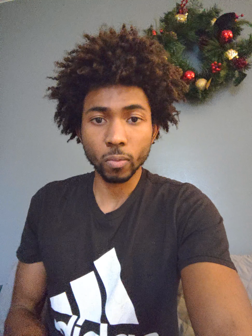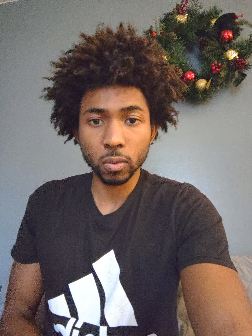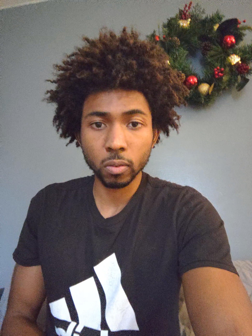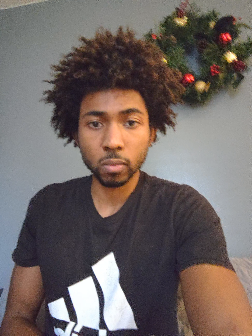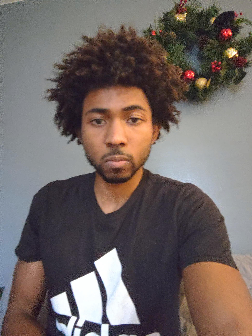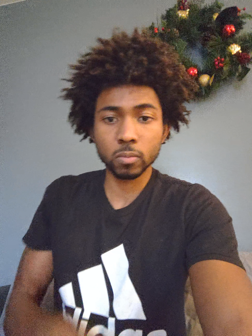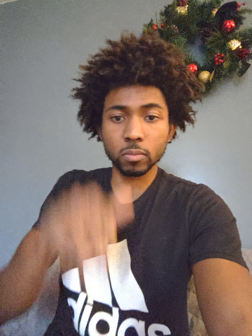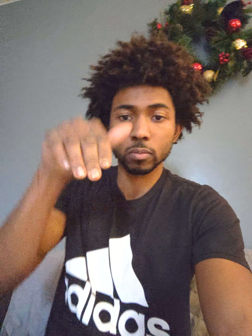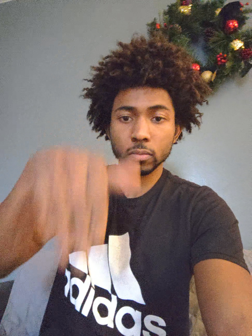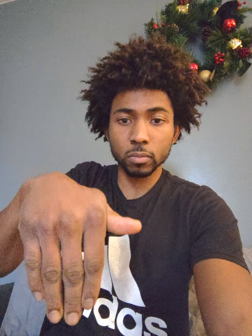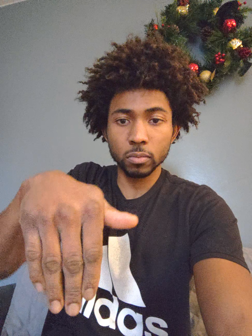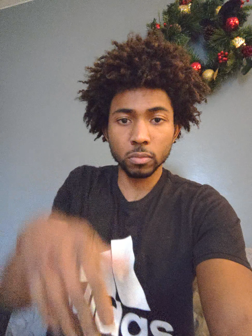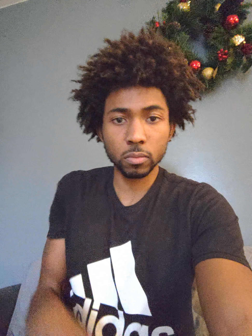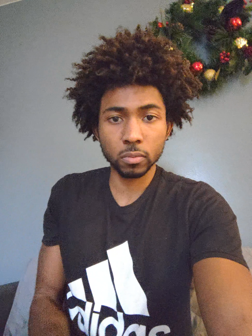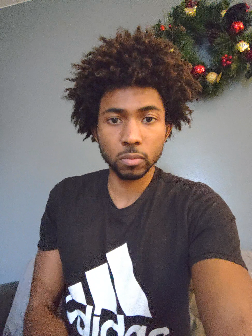night